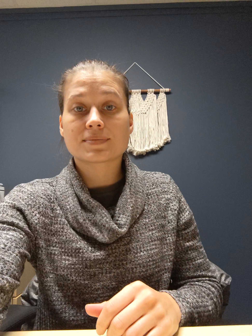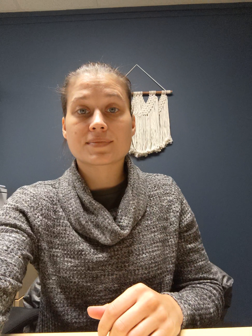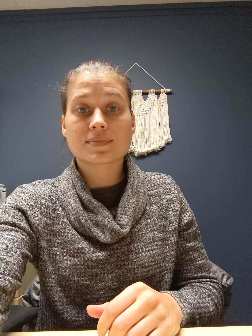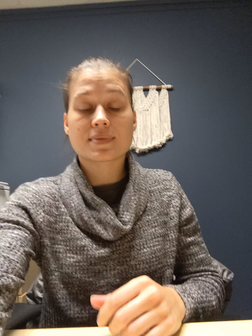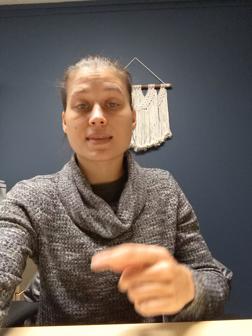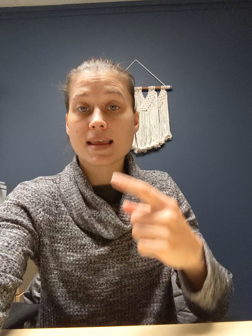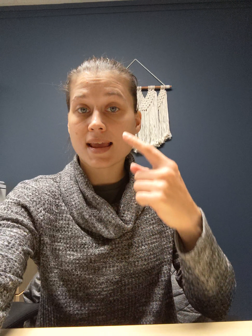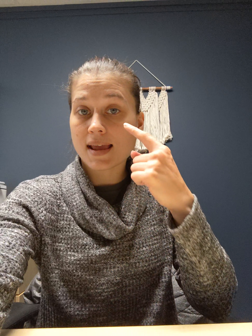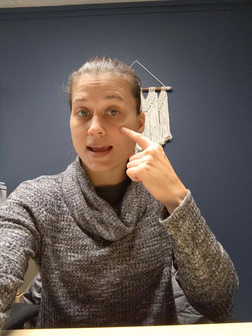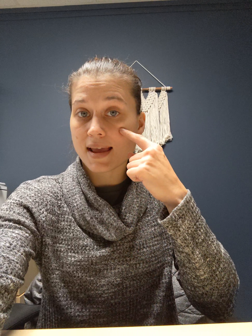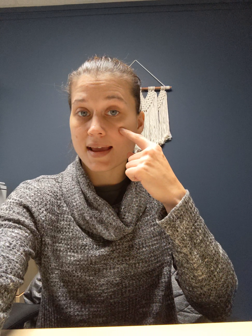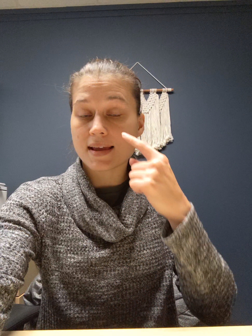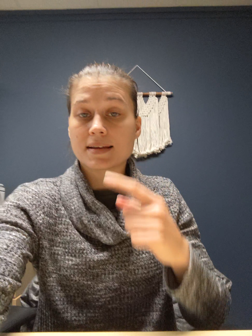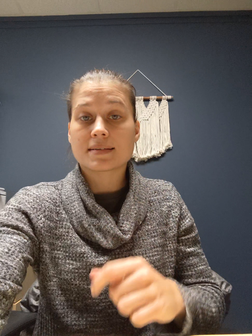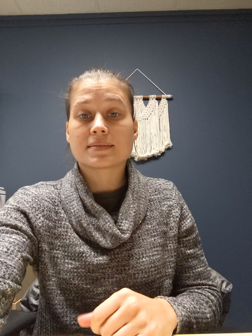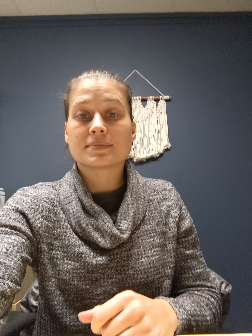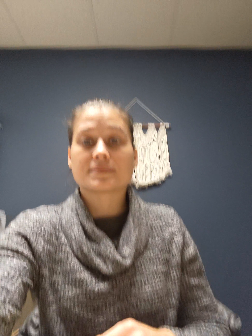eye